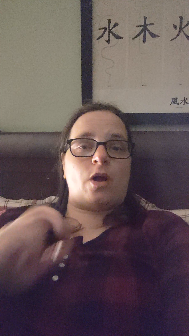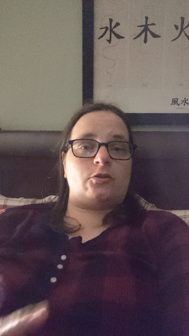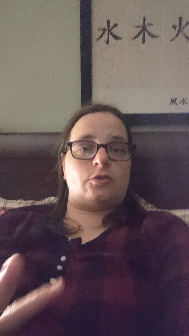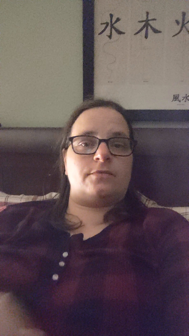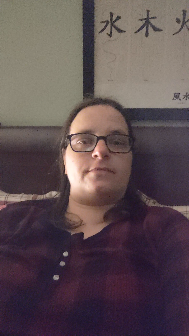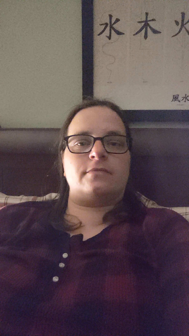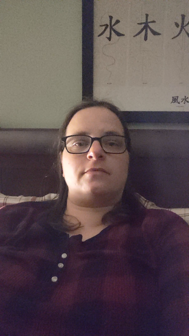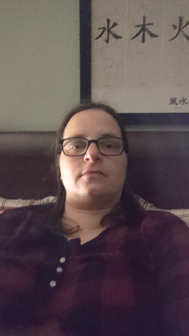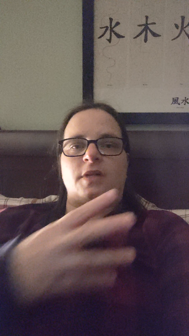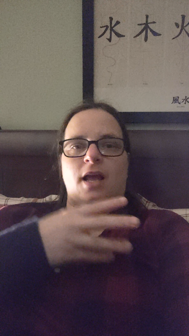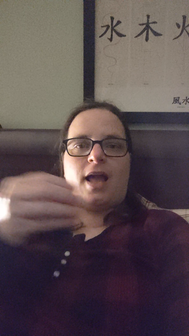and